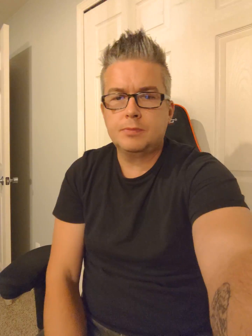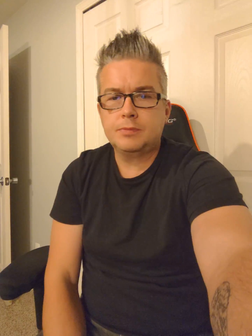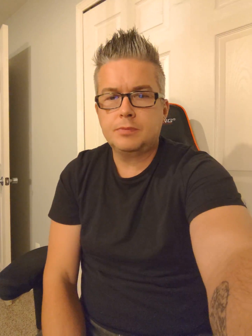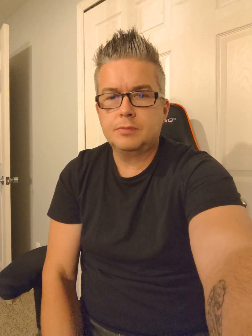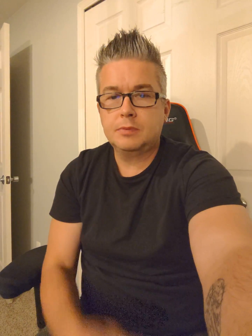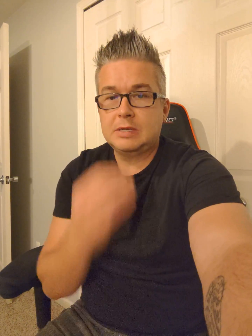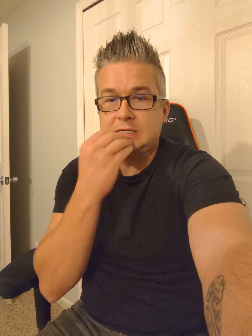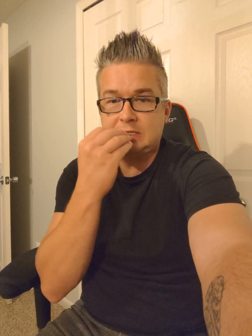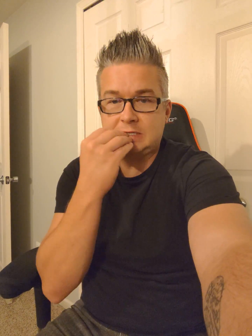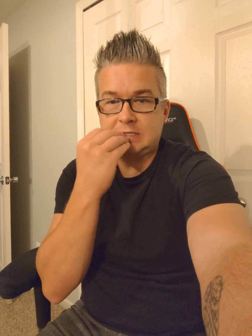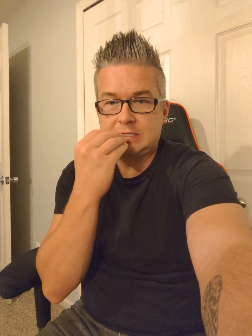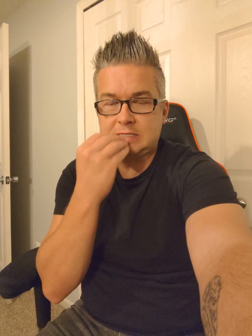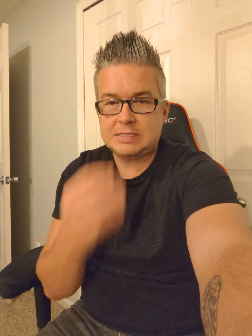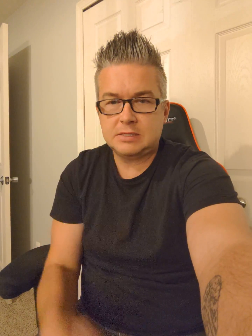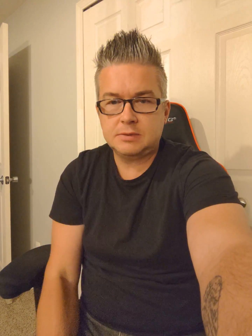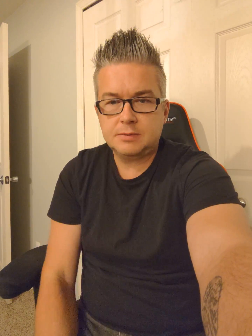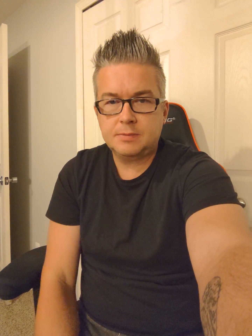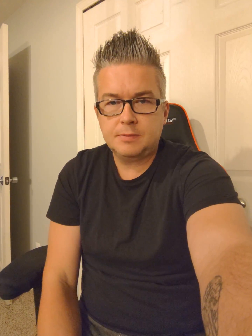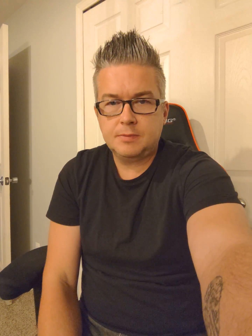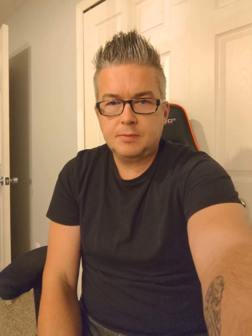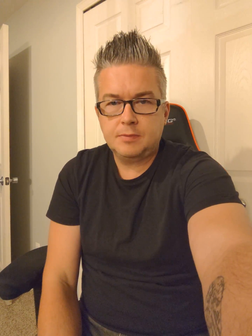eat